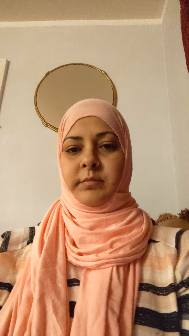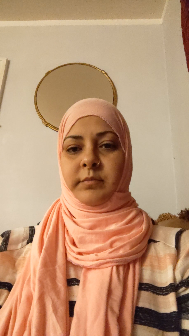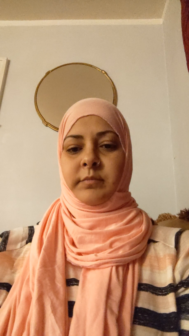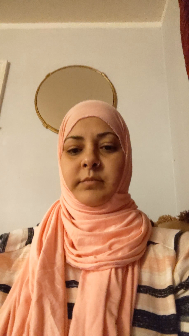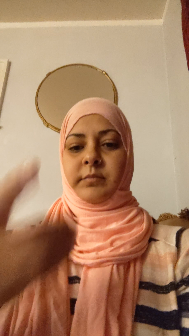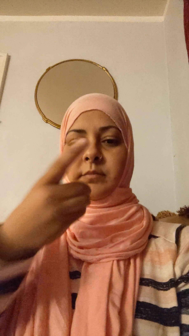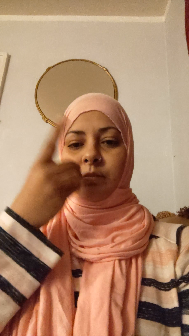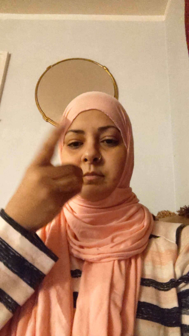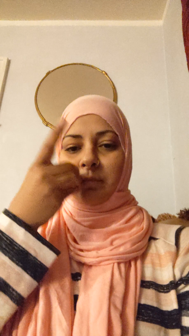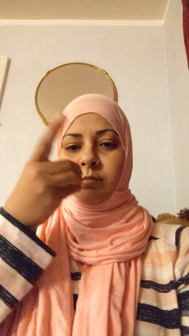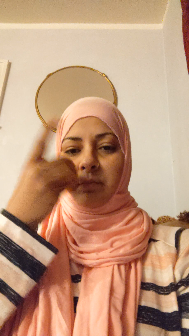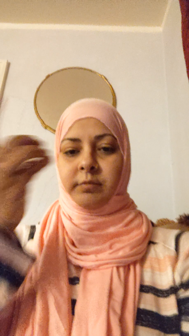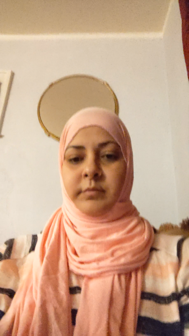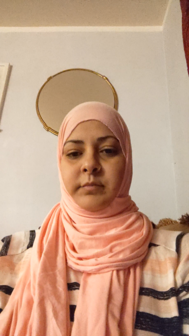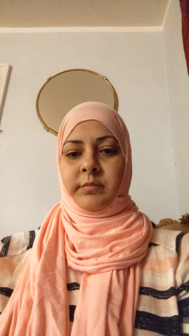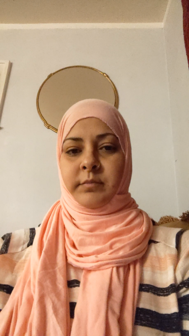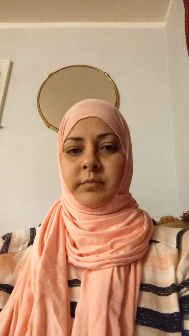dinner